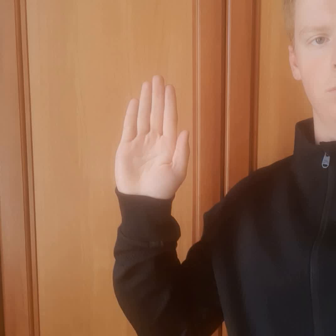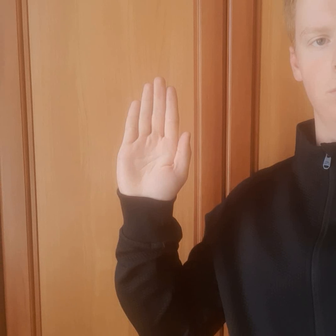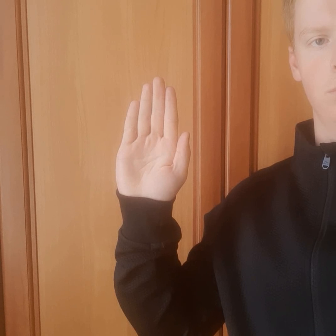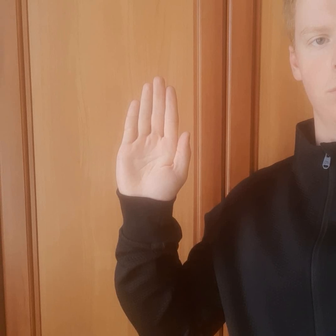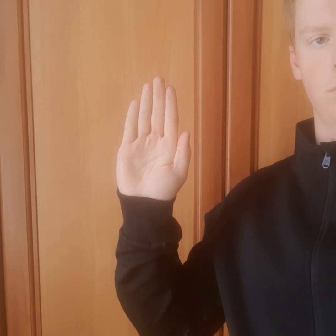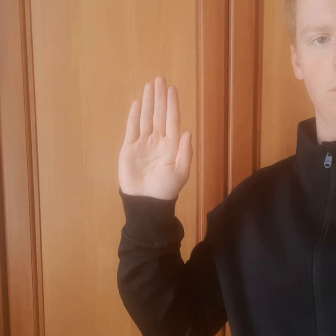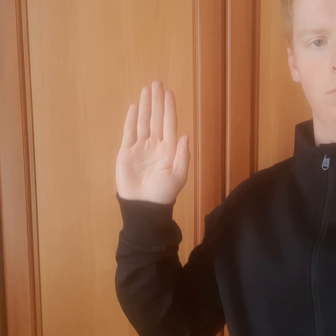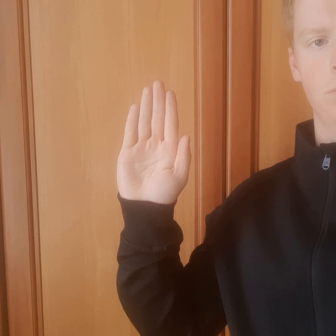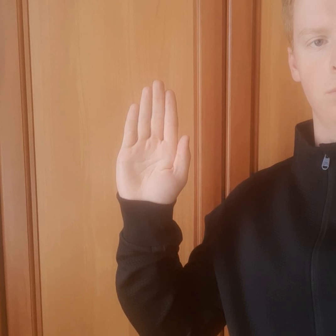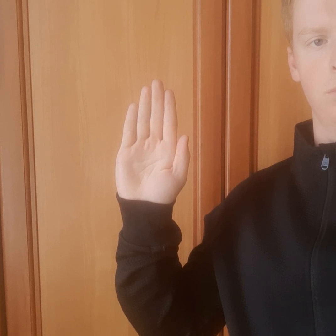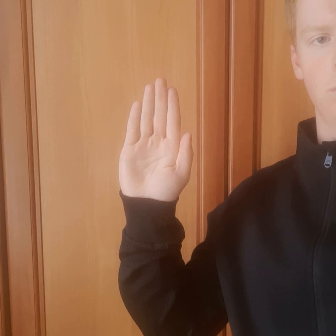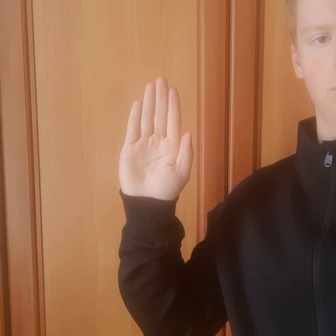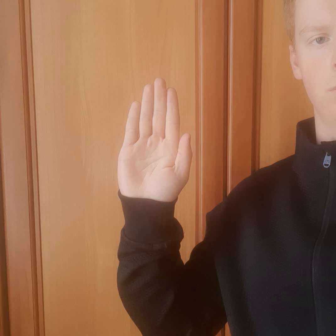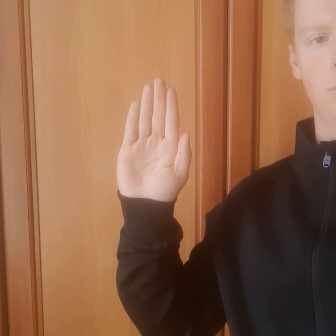В